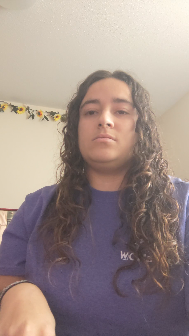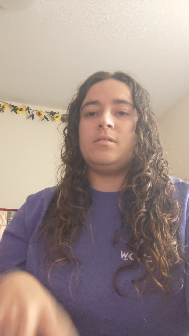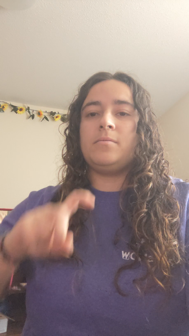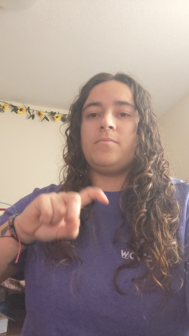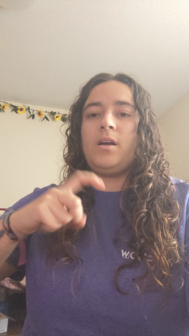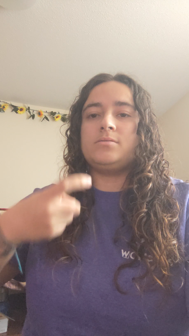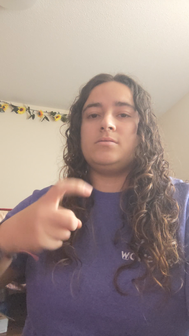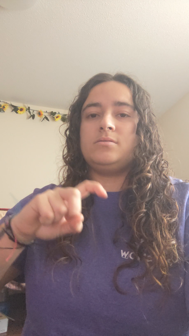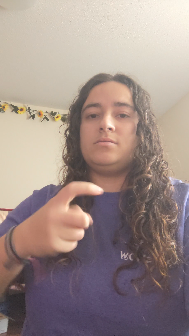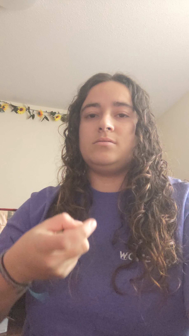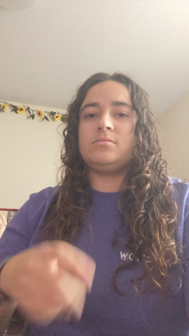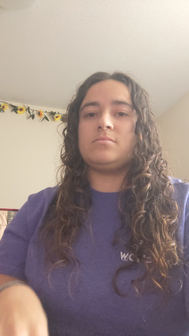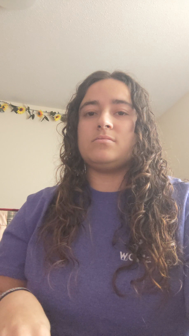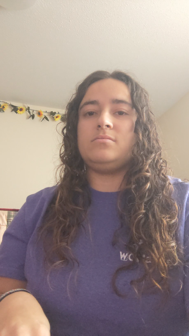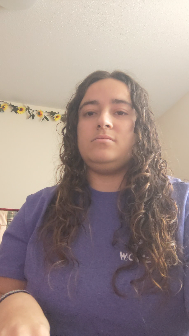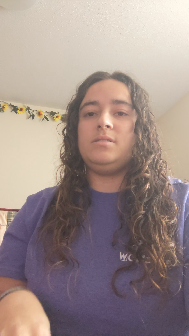friend